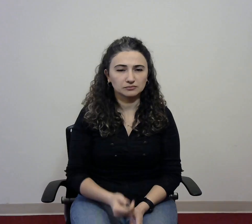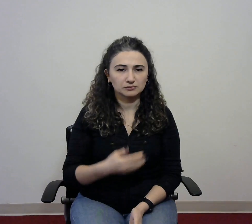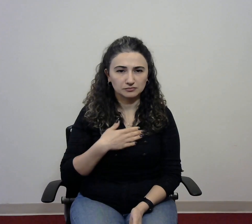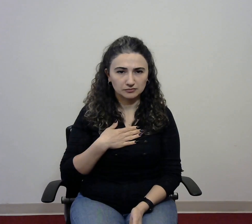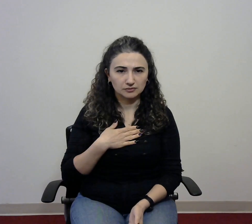mən